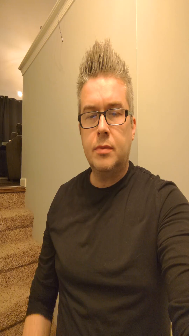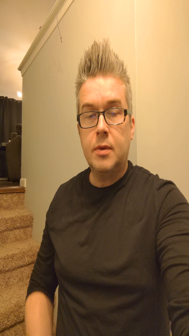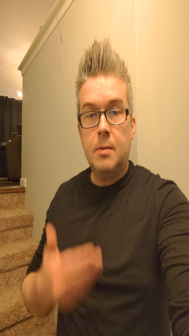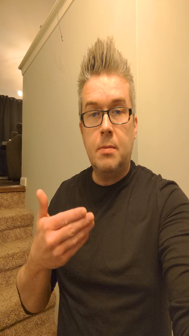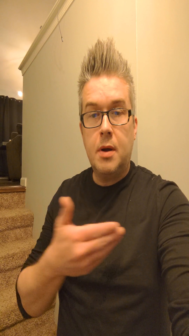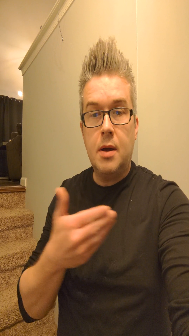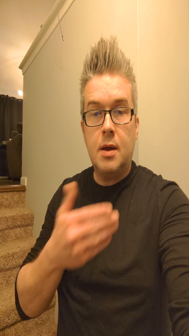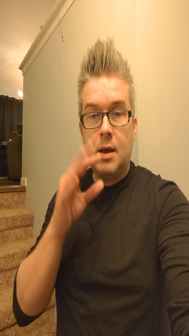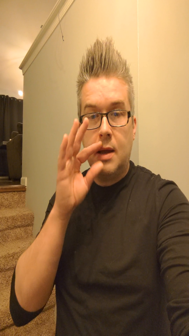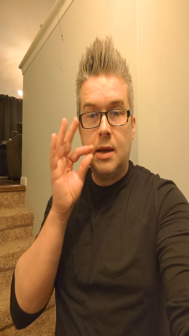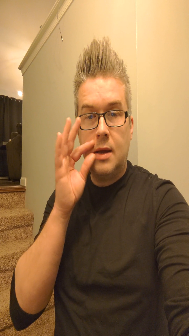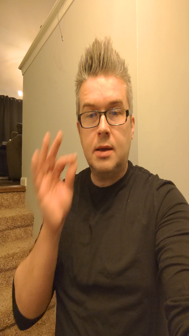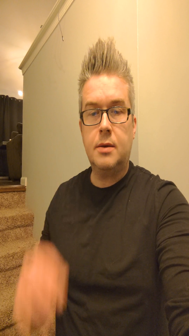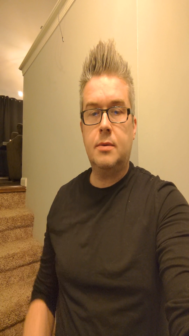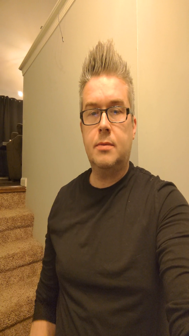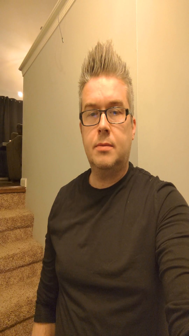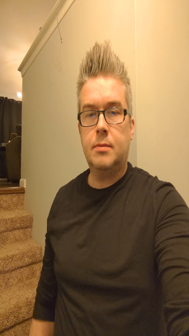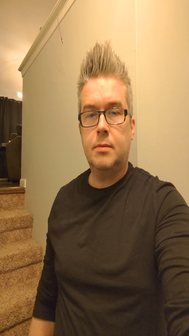kitty